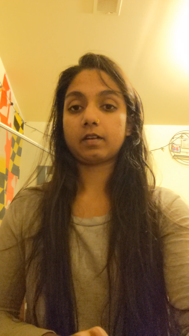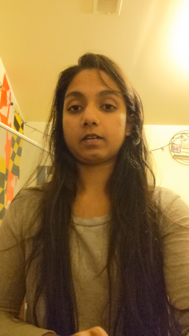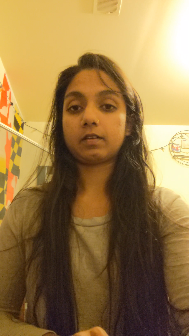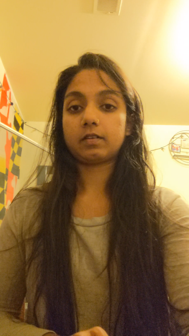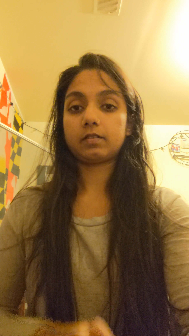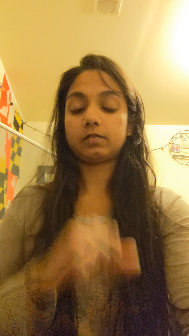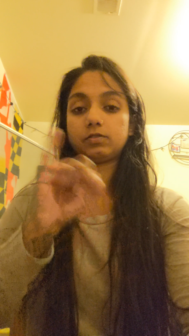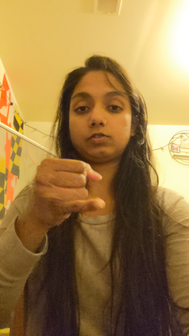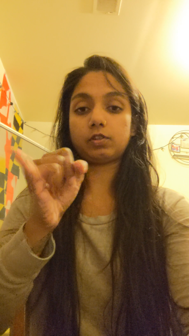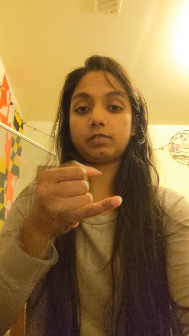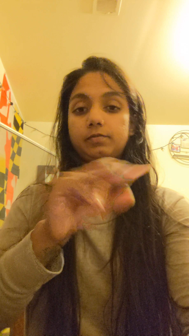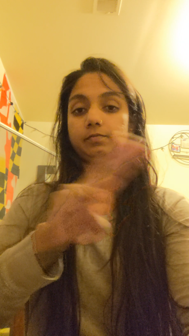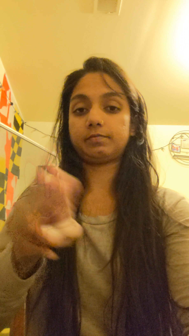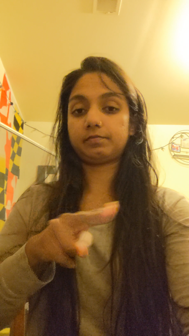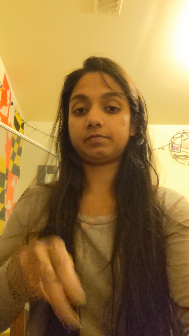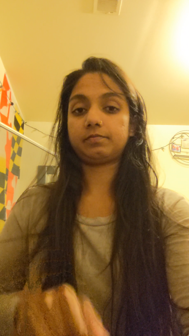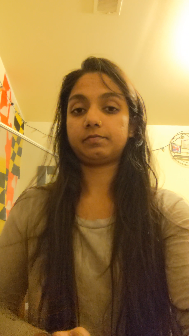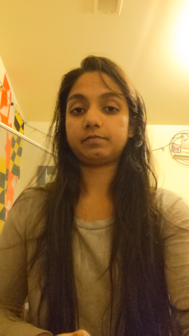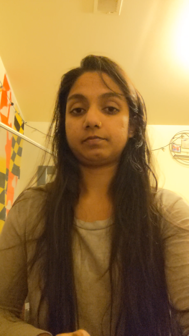jelly